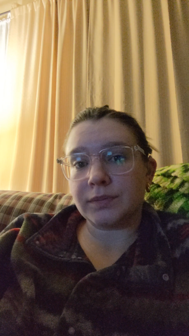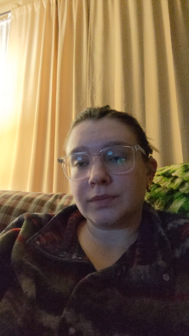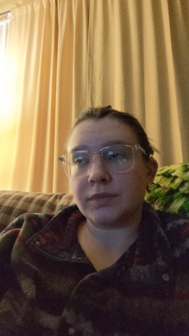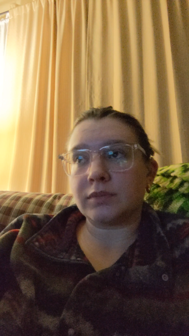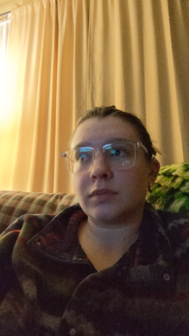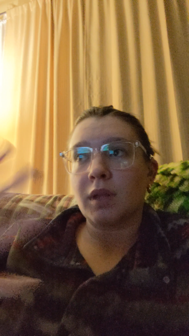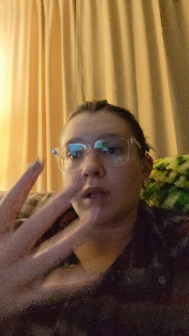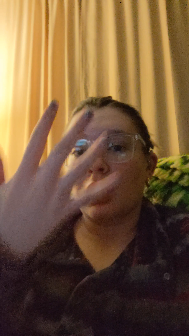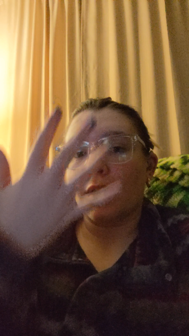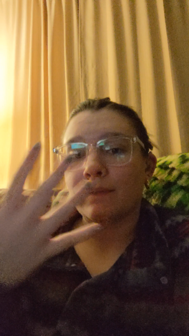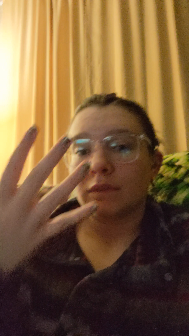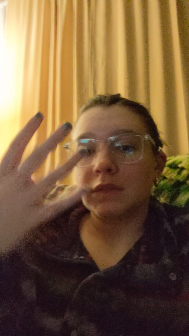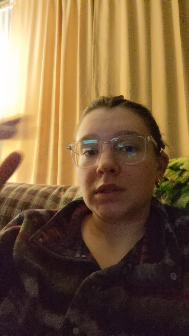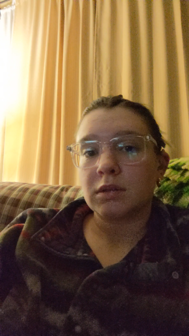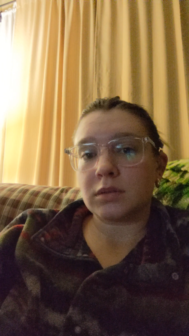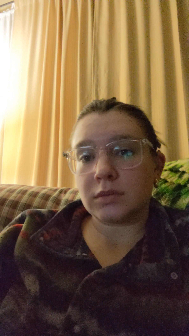gloves